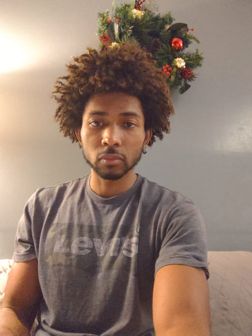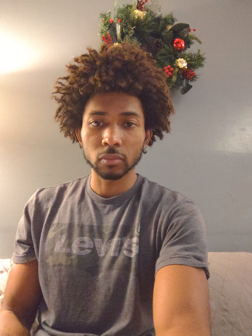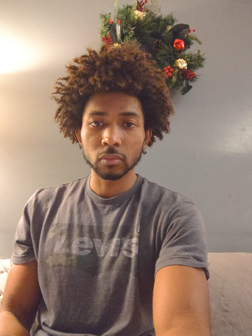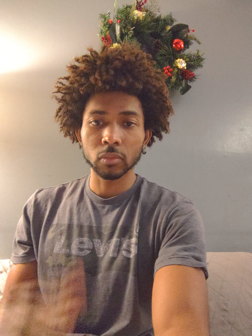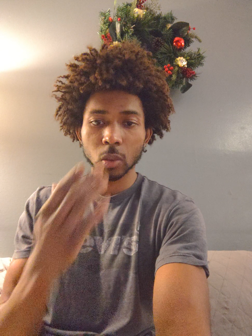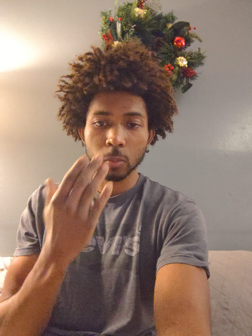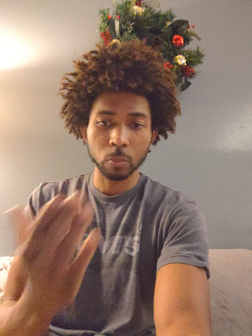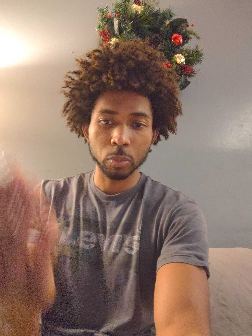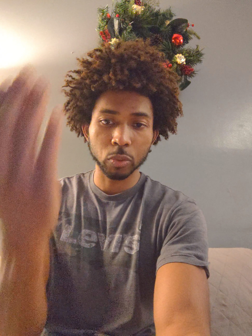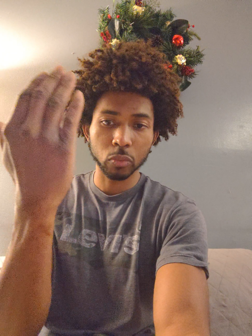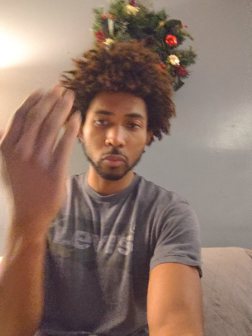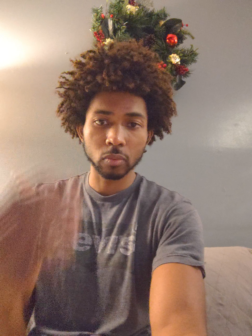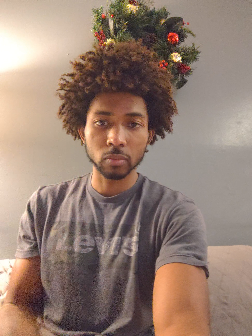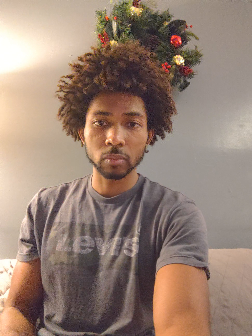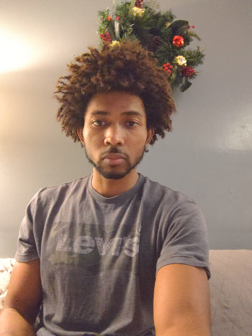morning